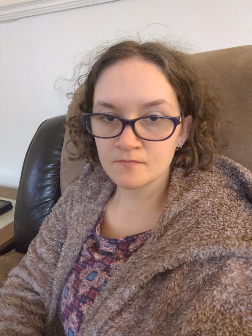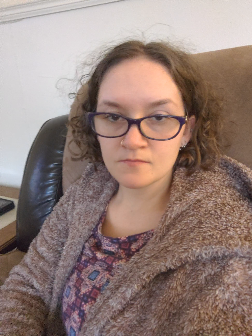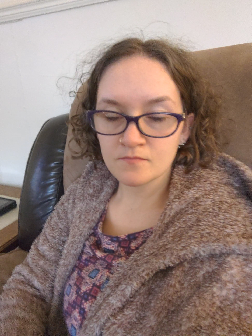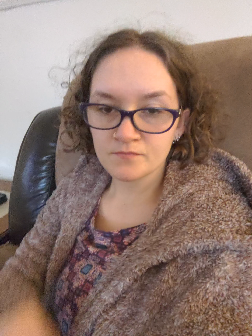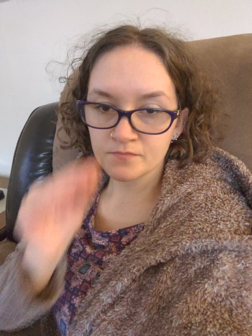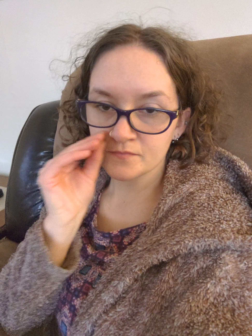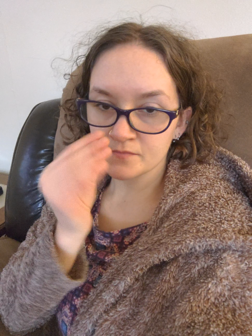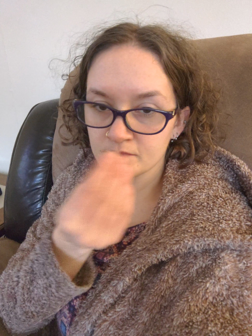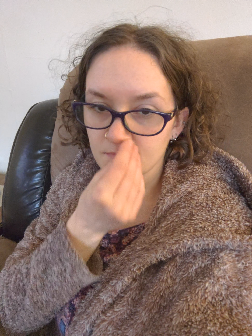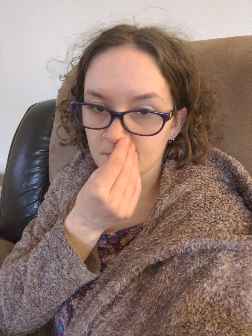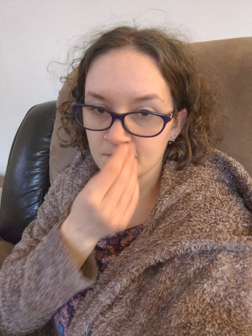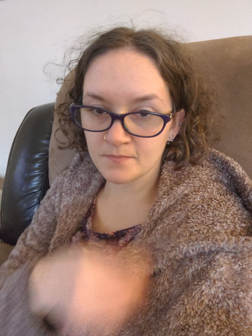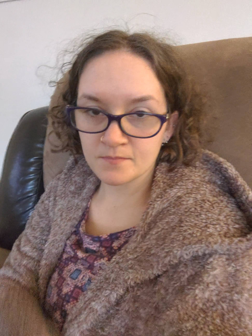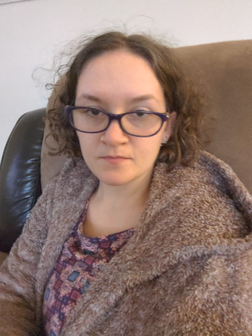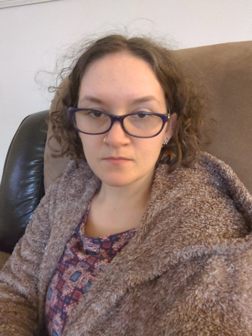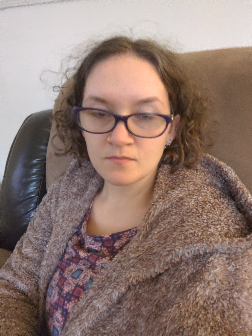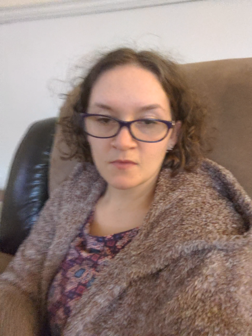flower